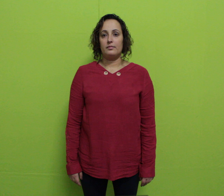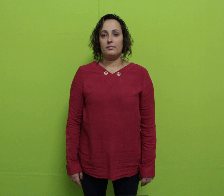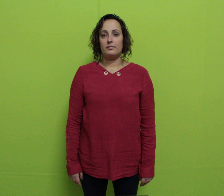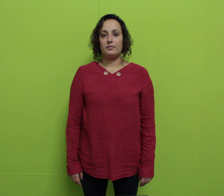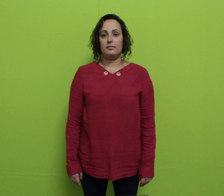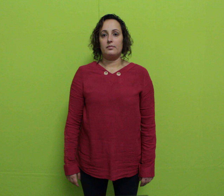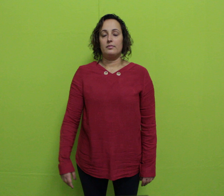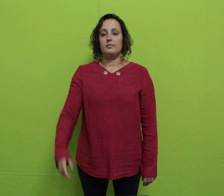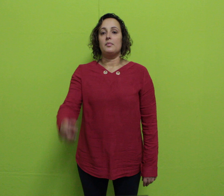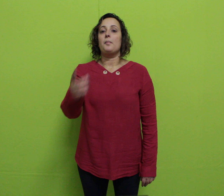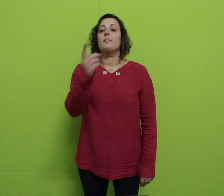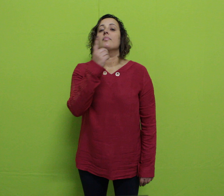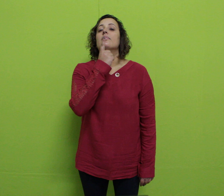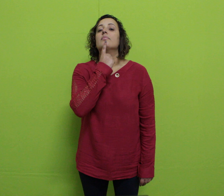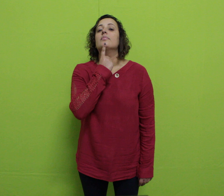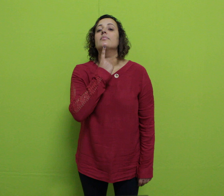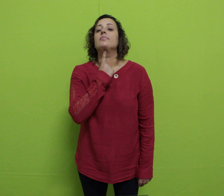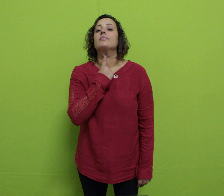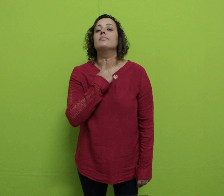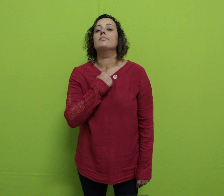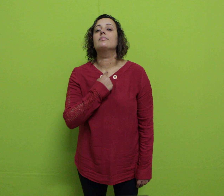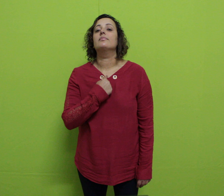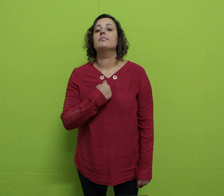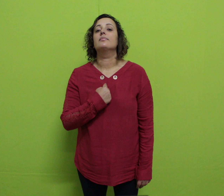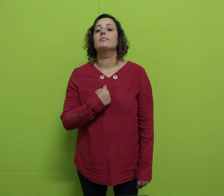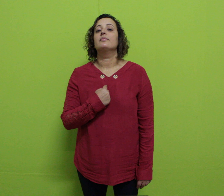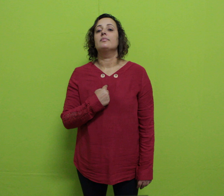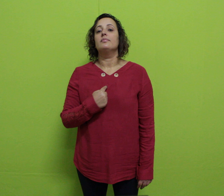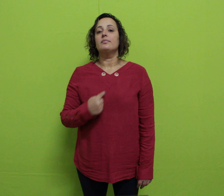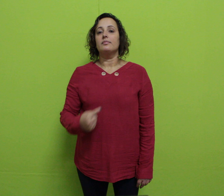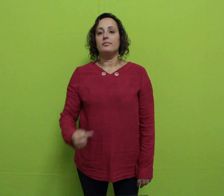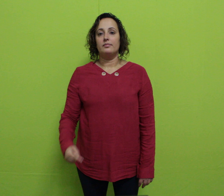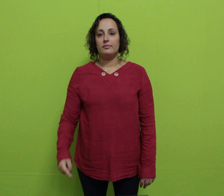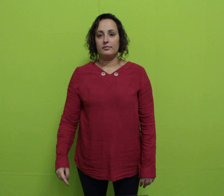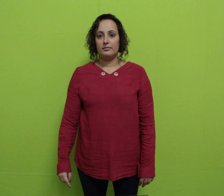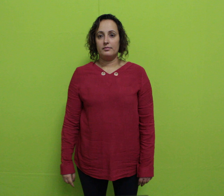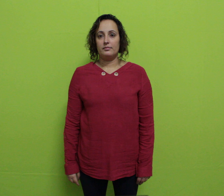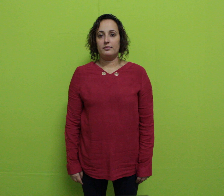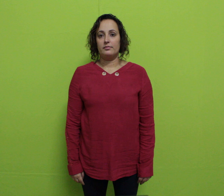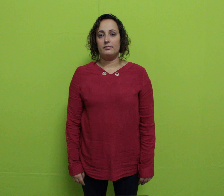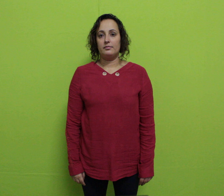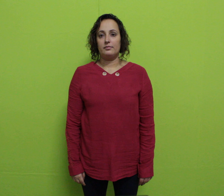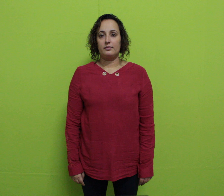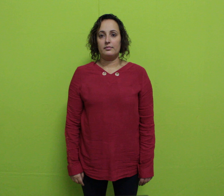vontade